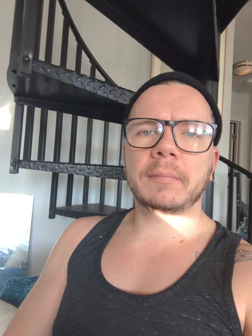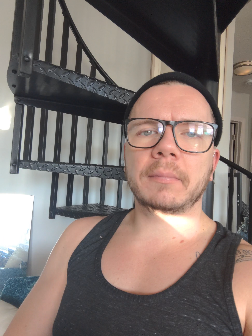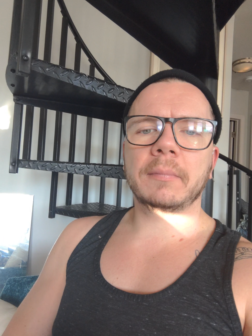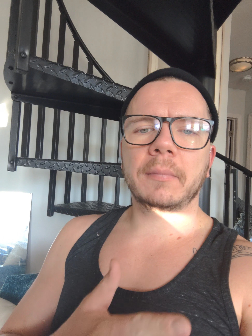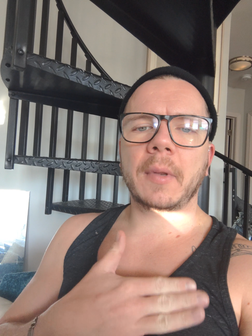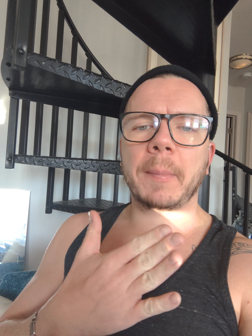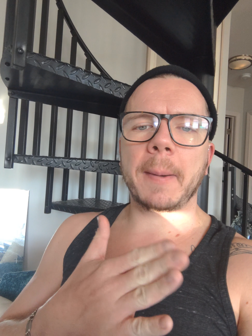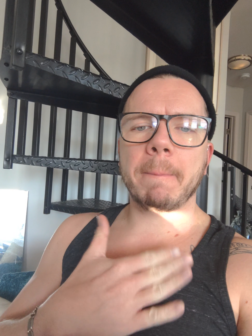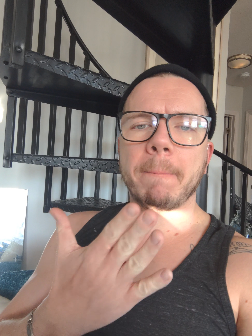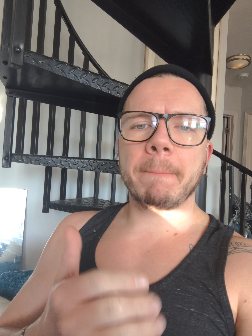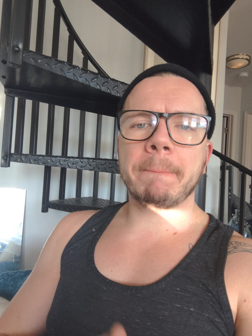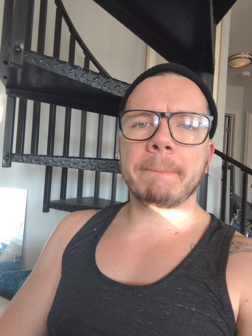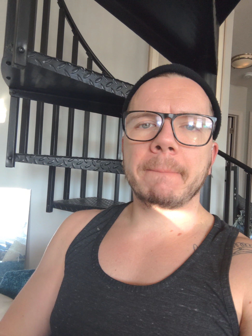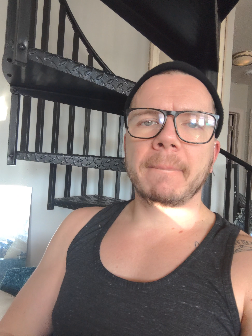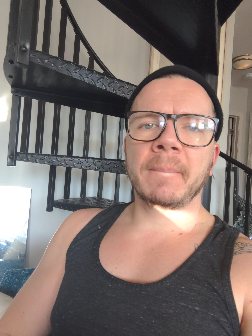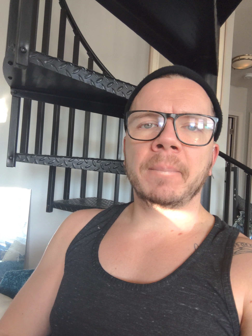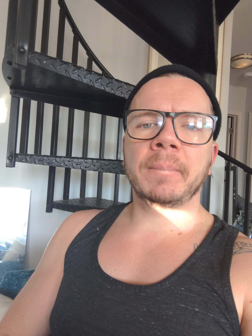happy